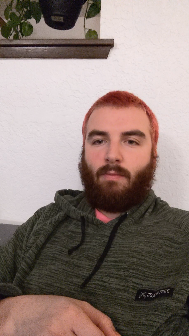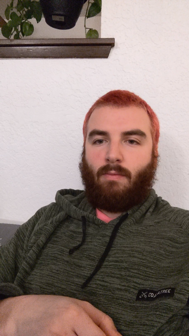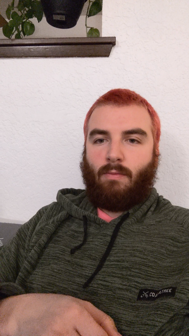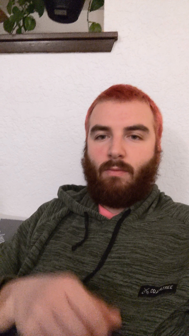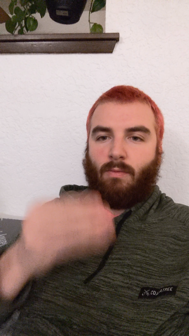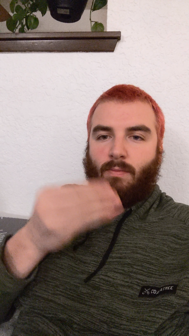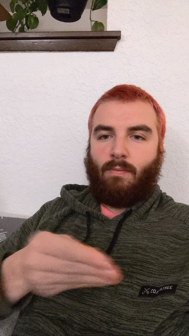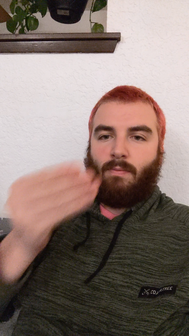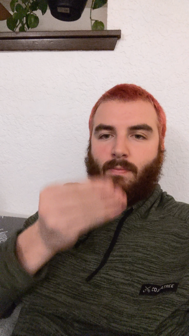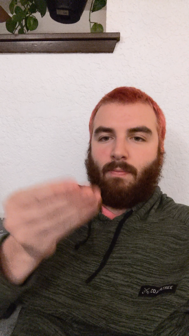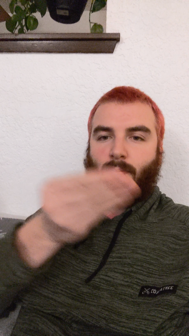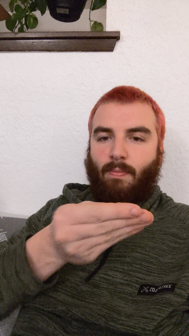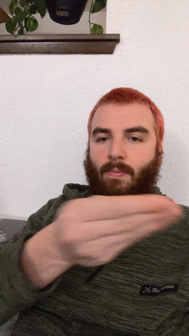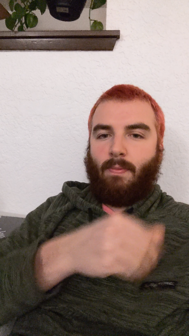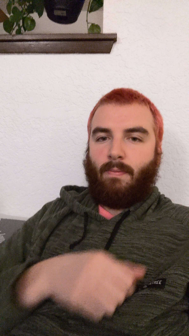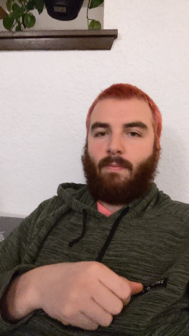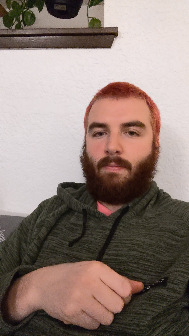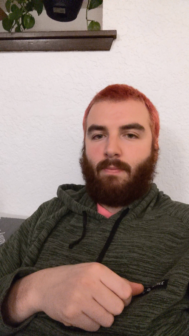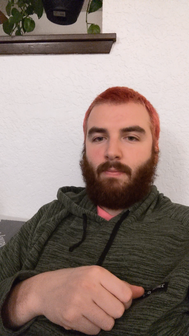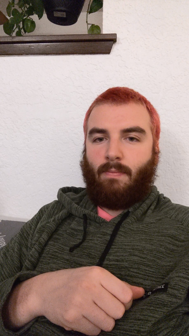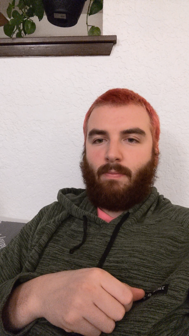shopping